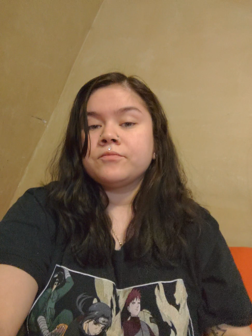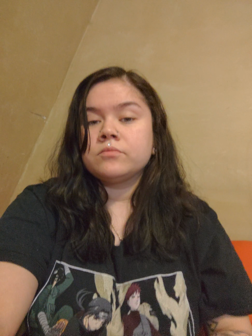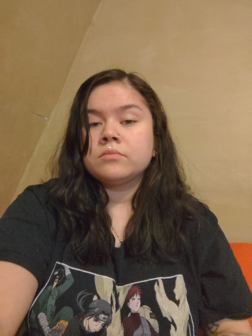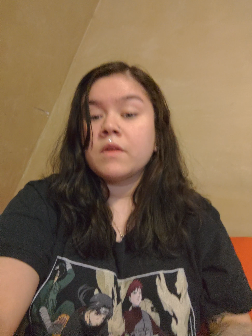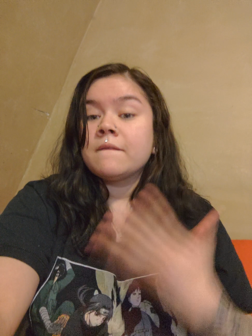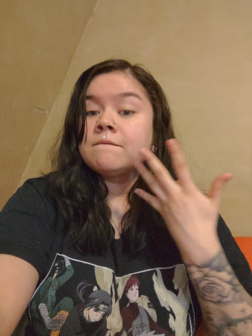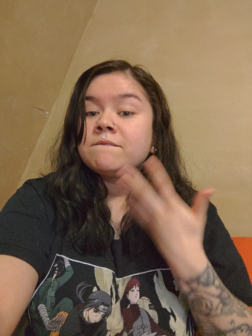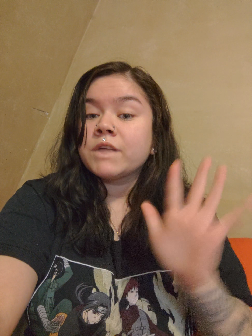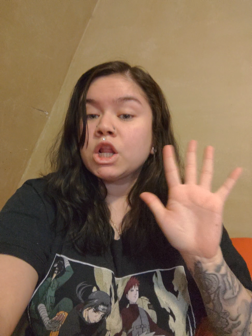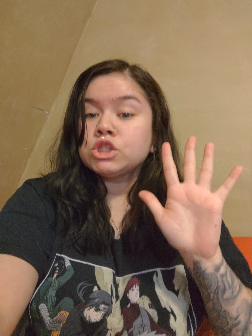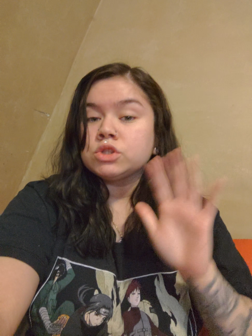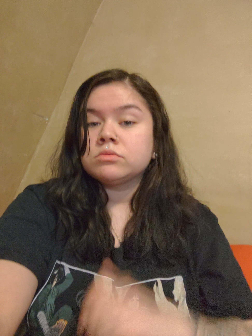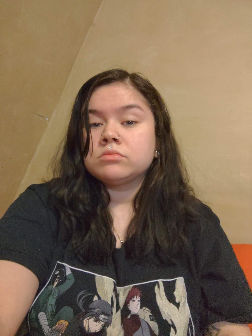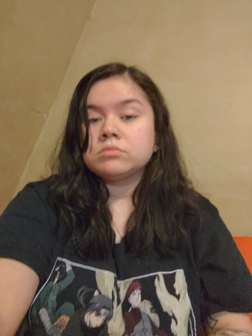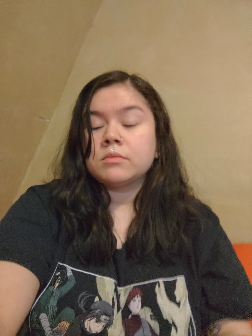finish